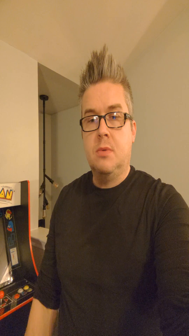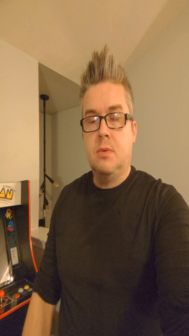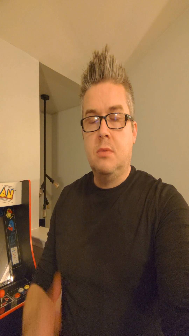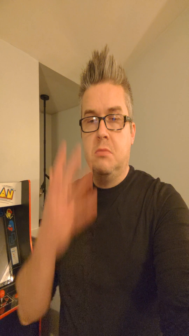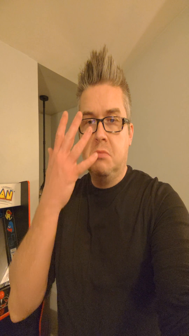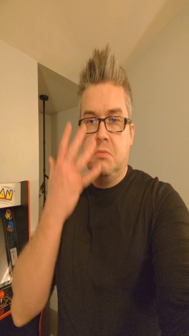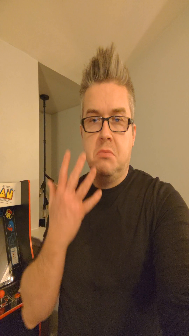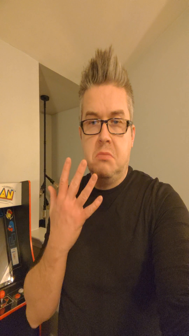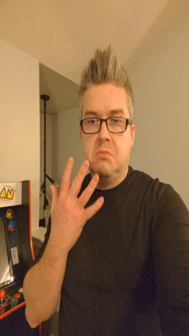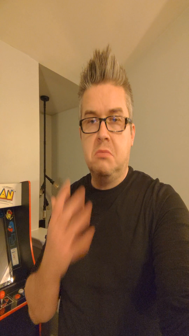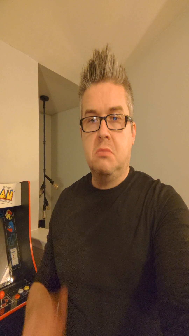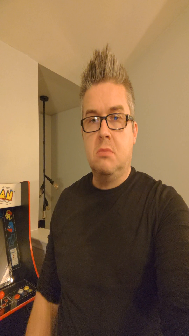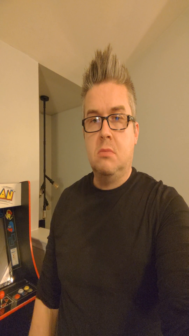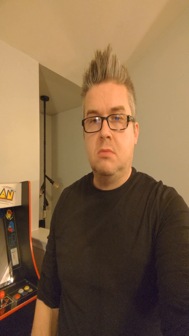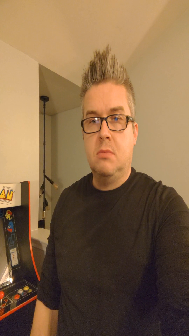sad